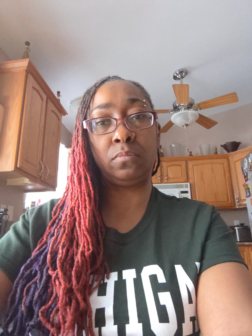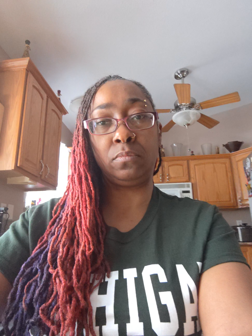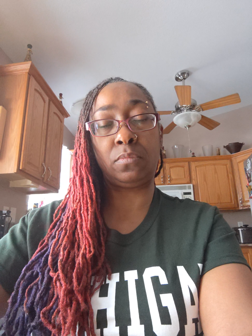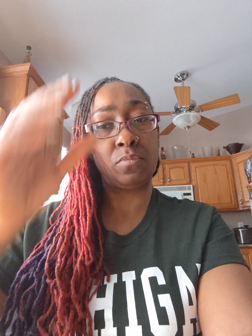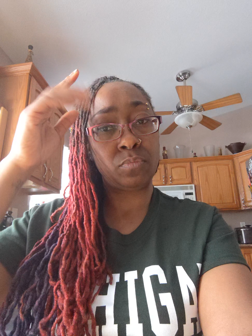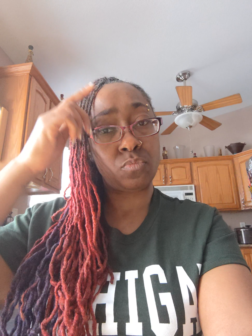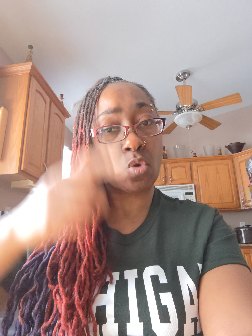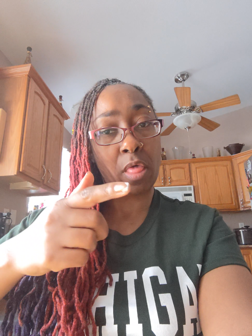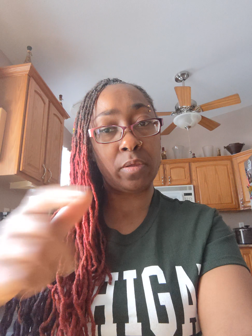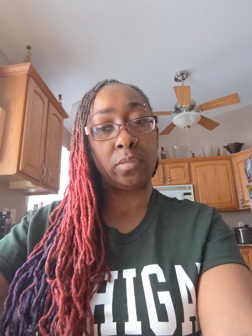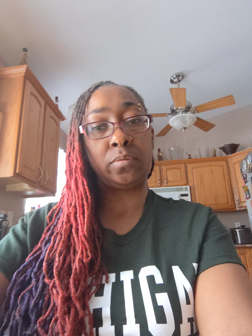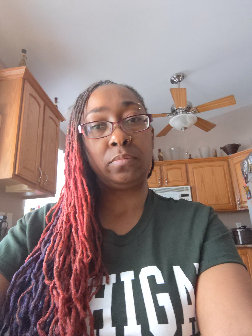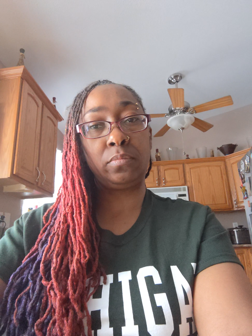brother